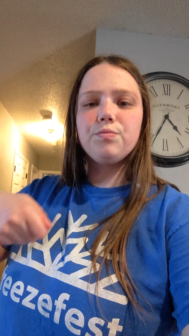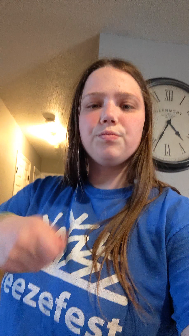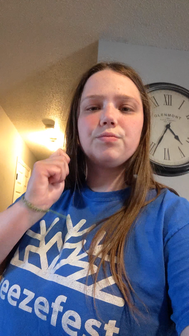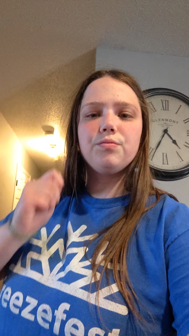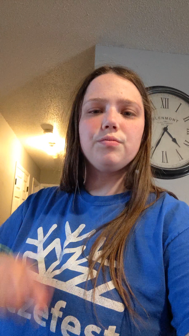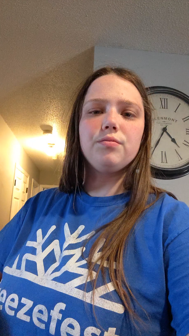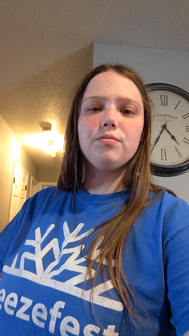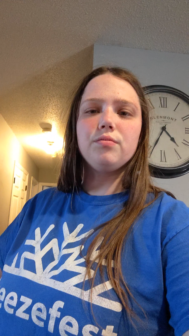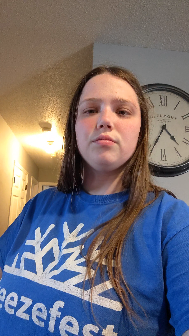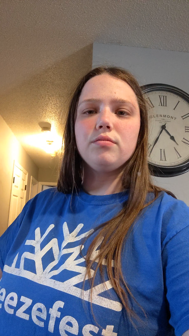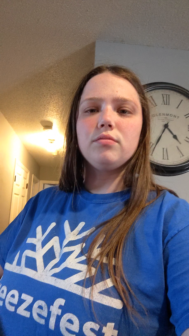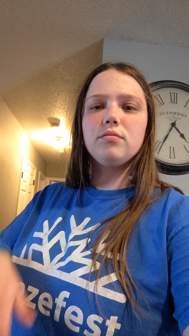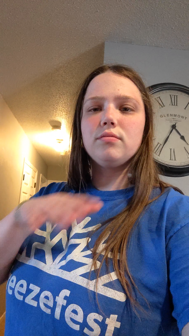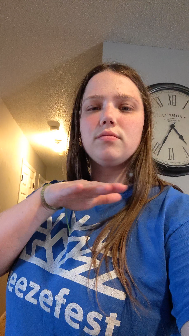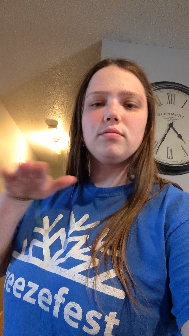nice